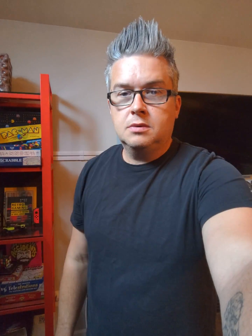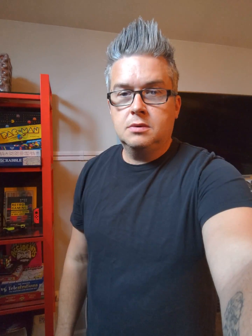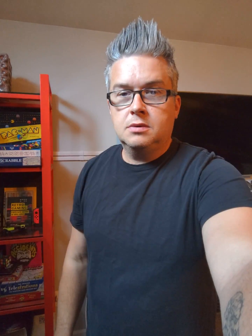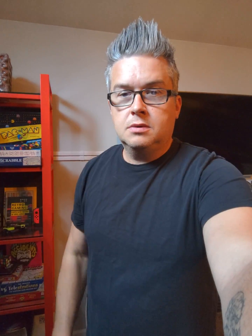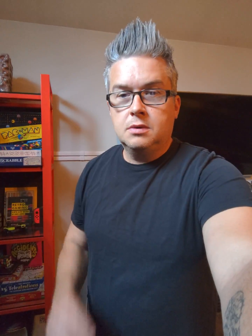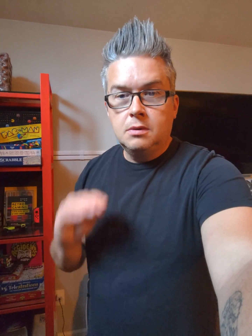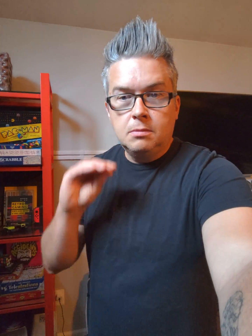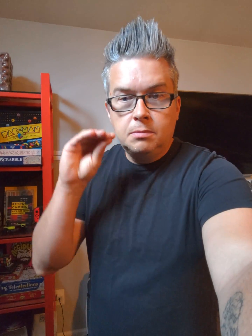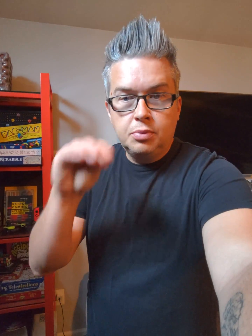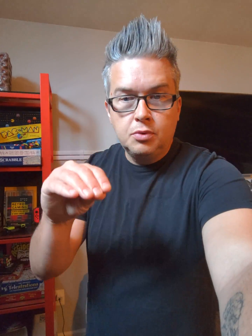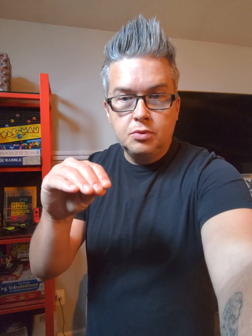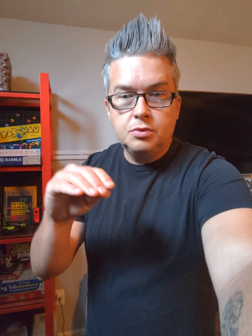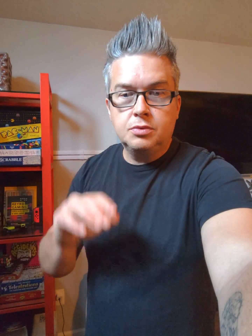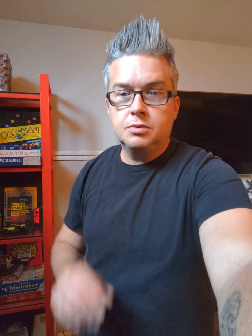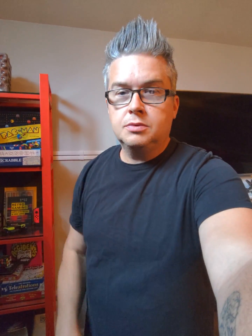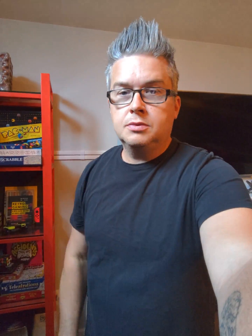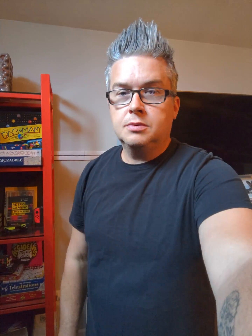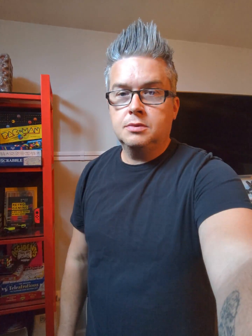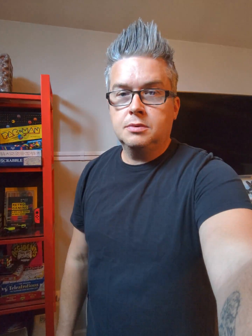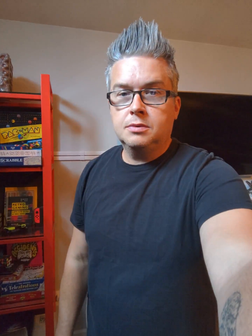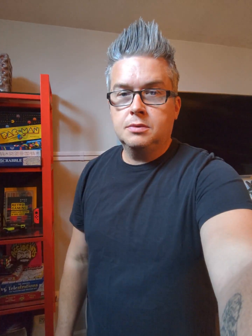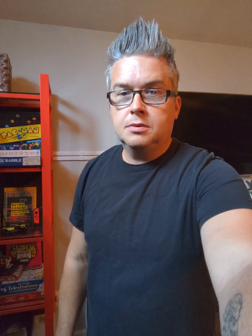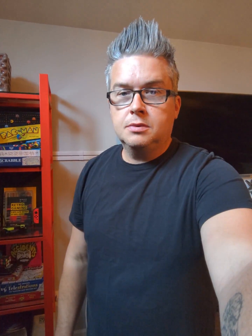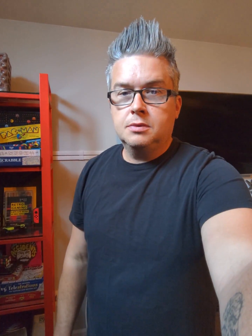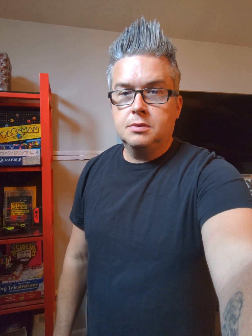put